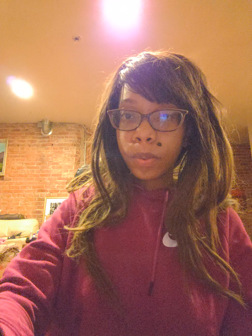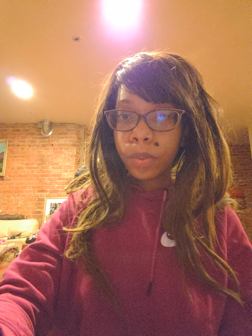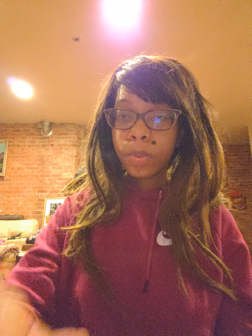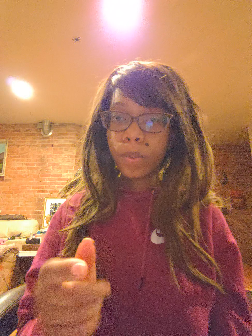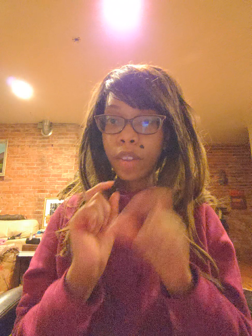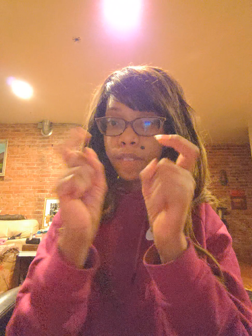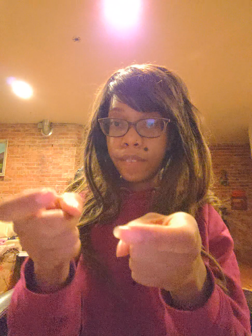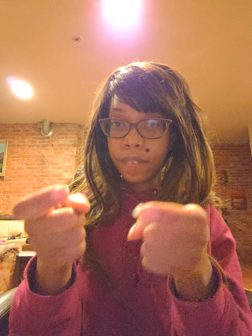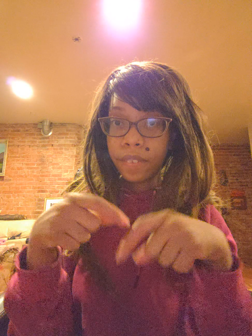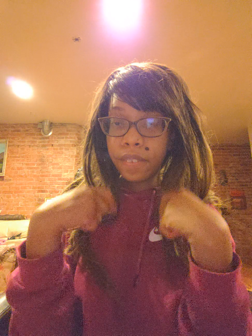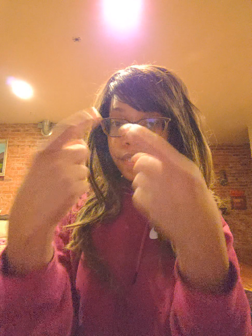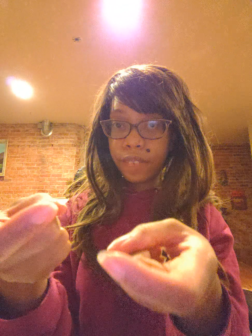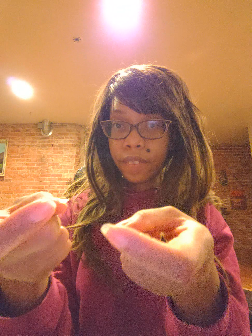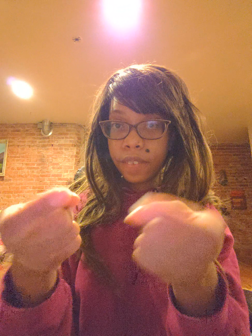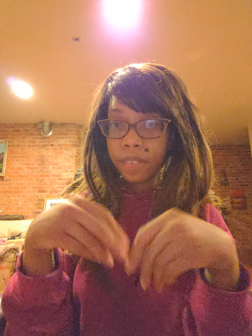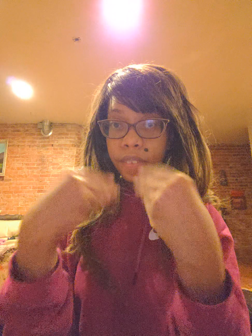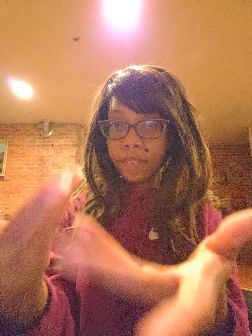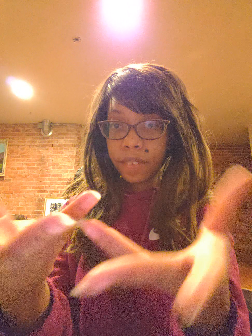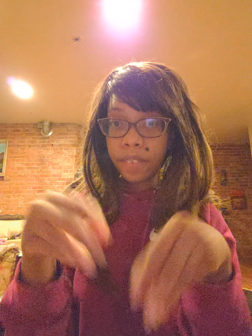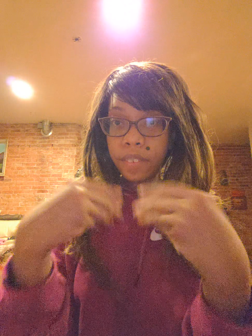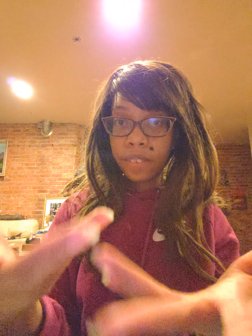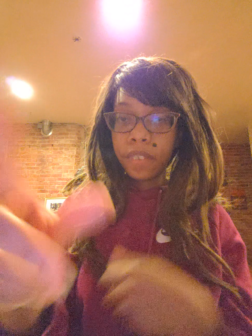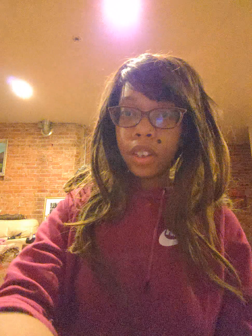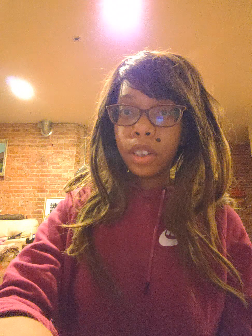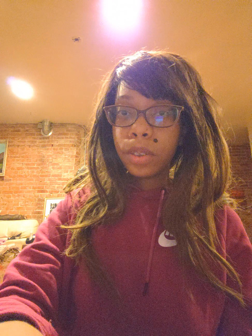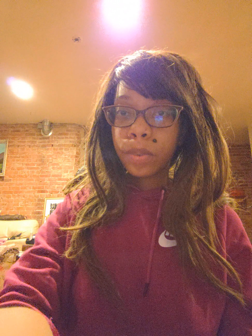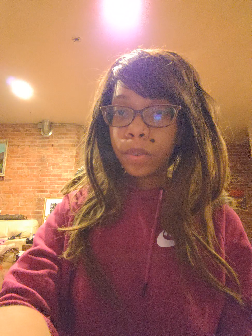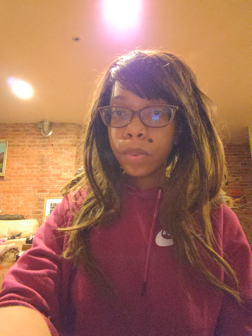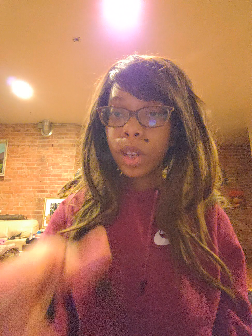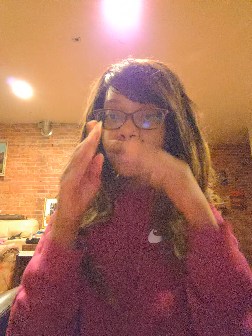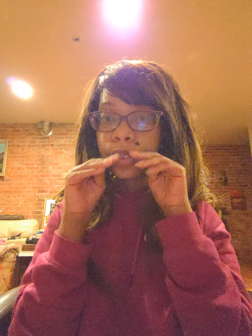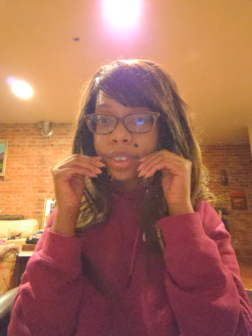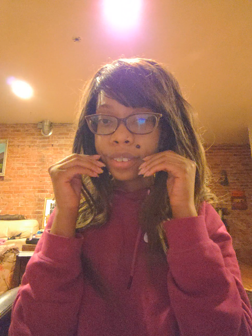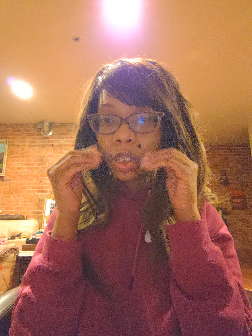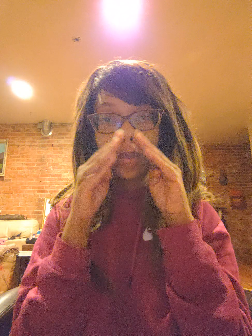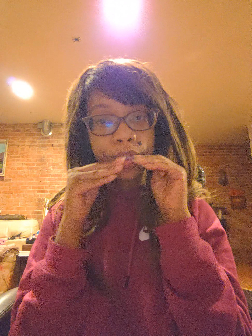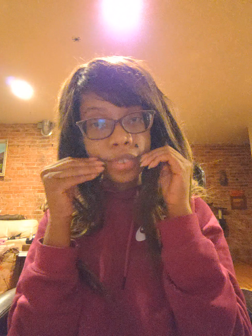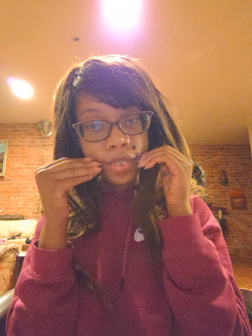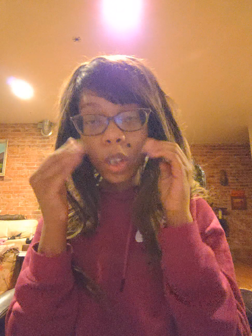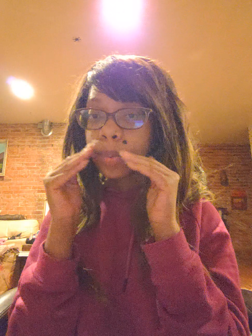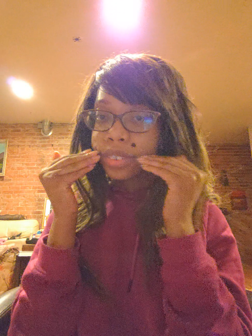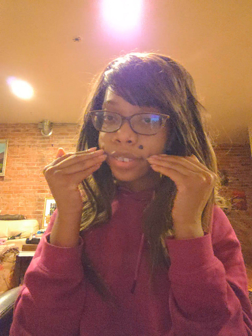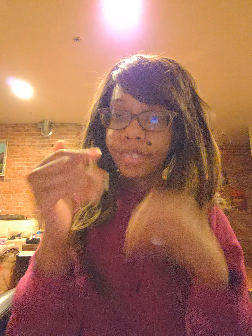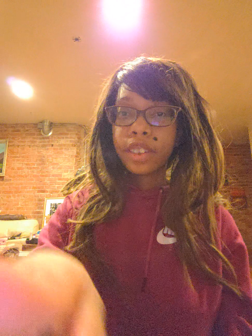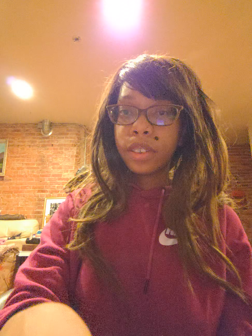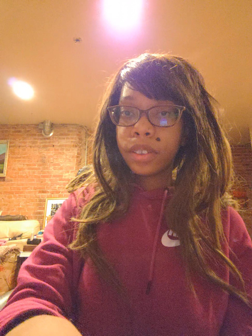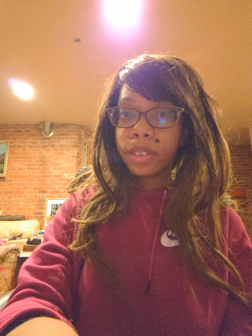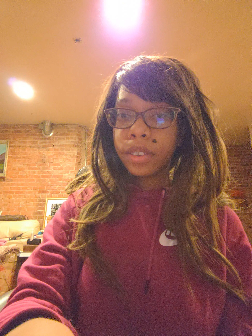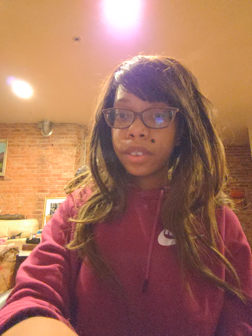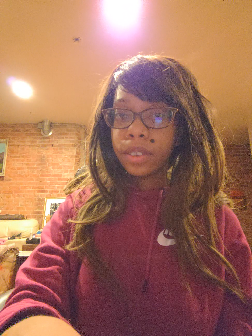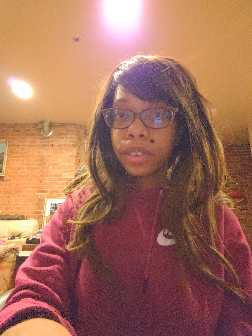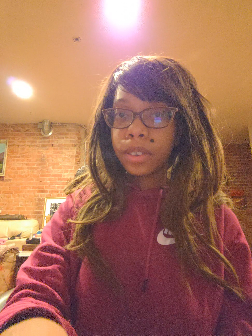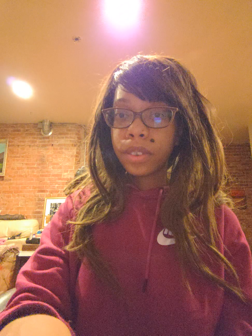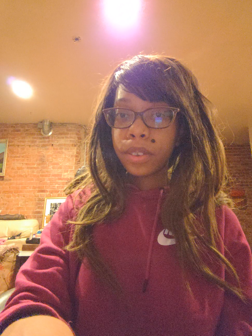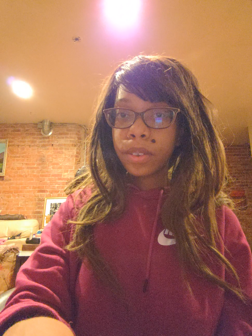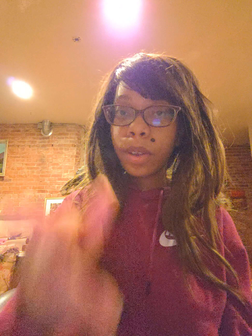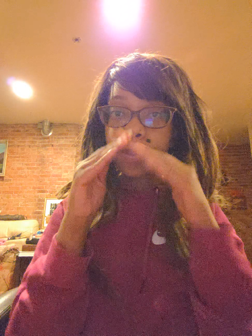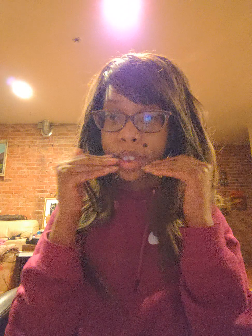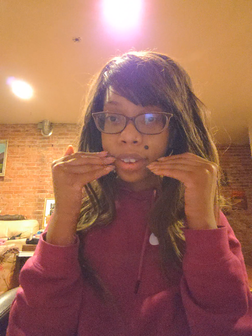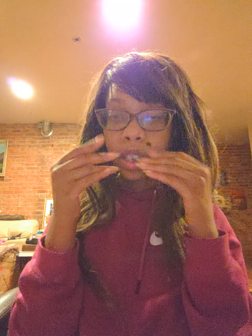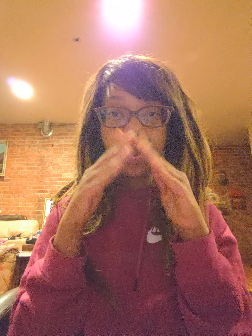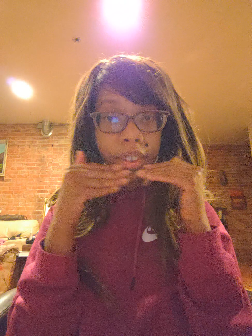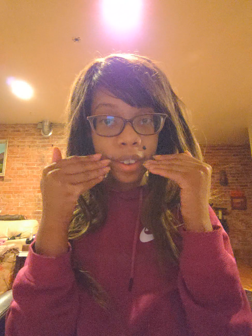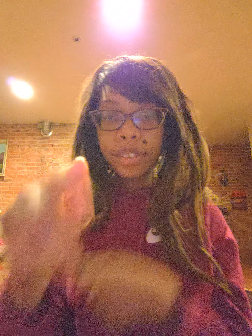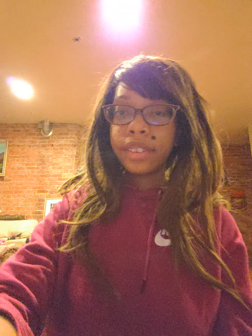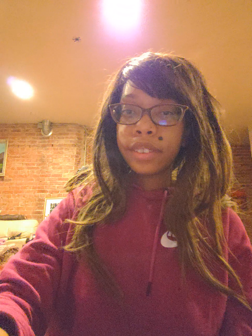smile